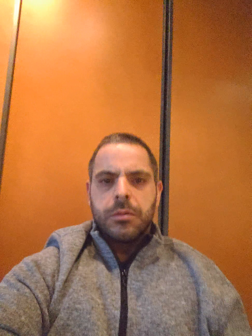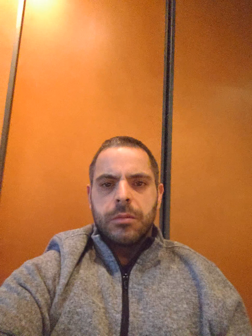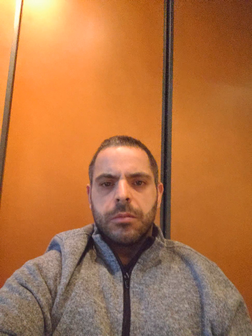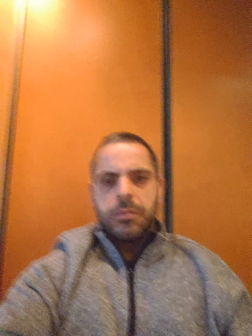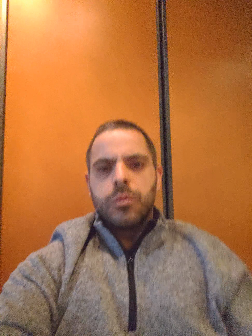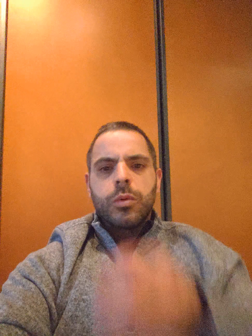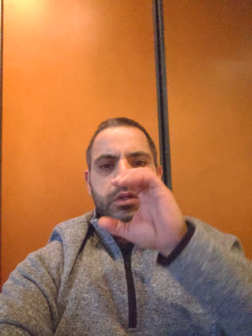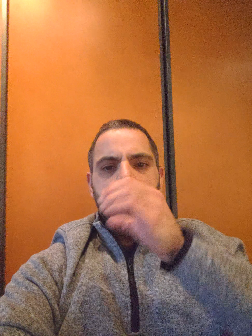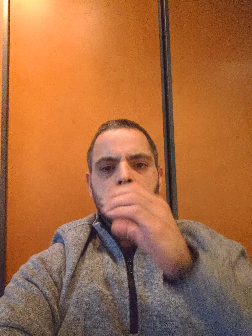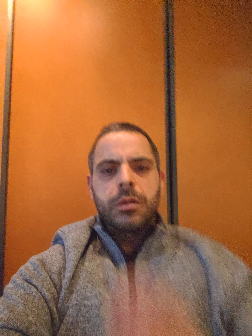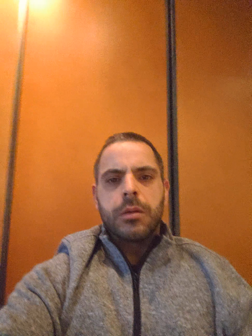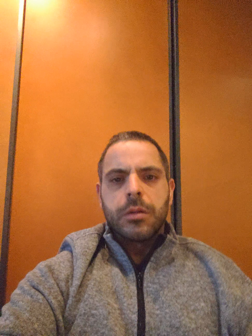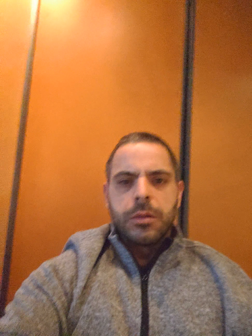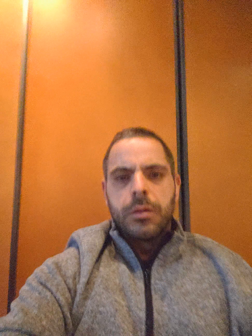drink